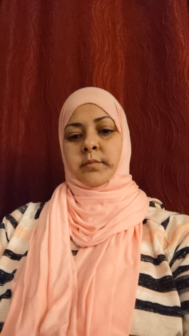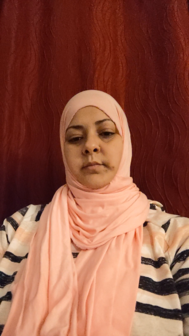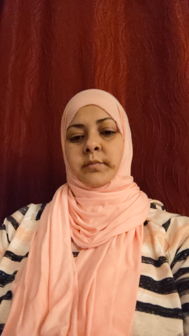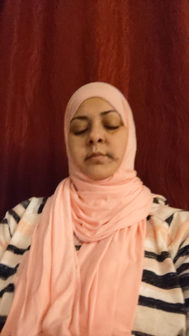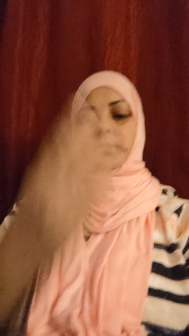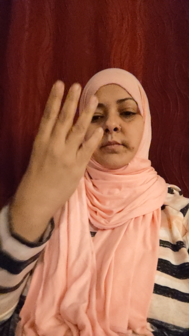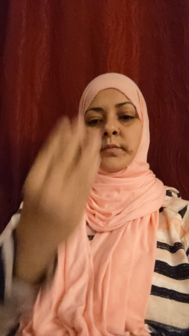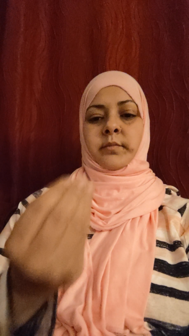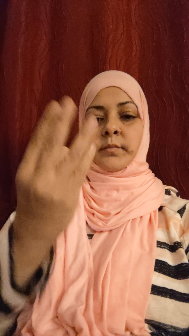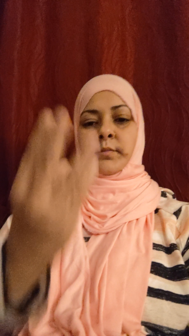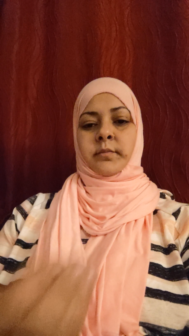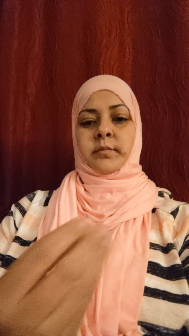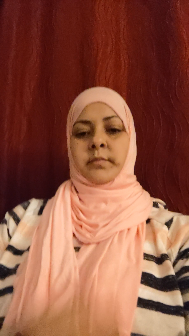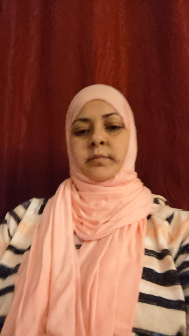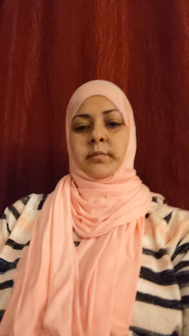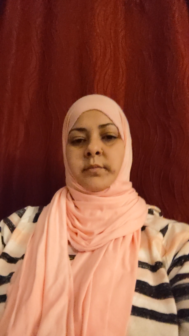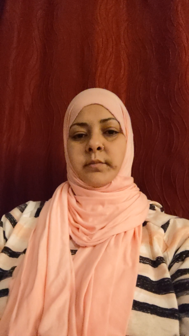gentle